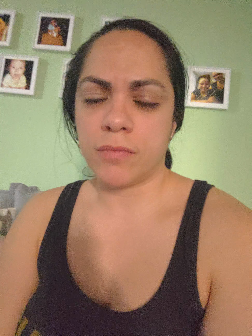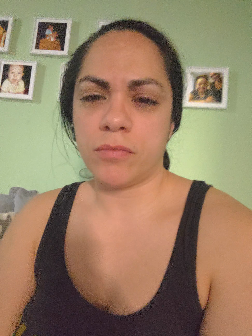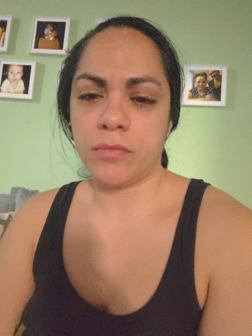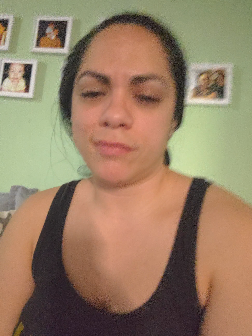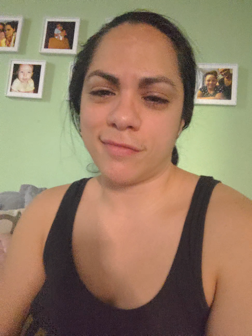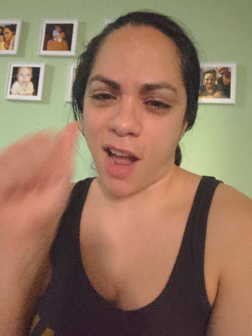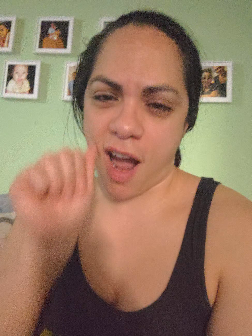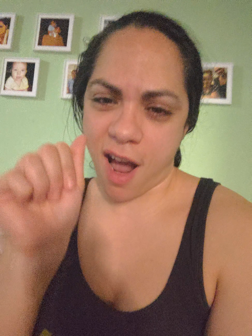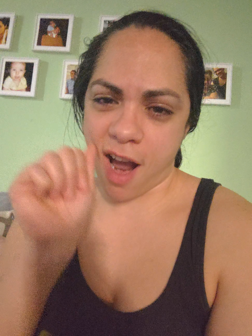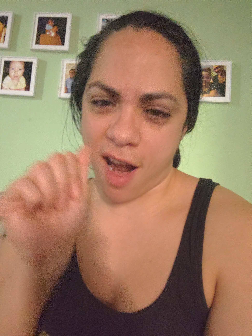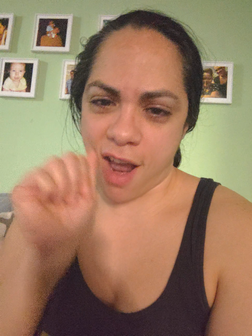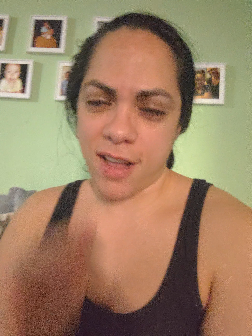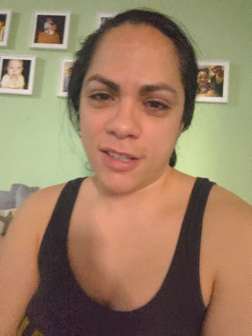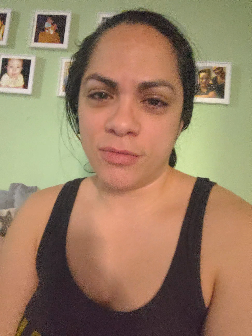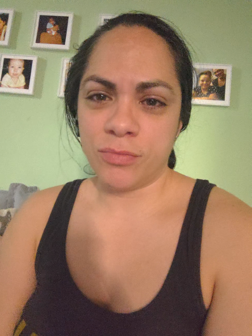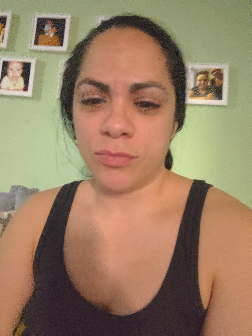aunt